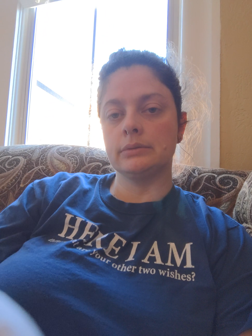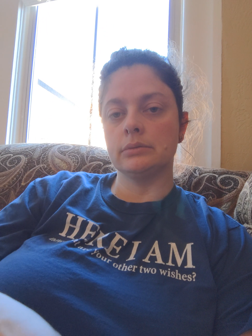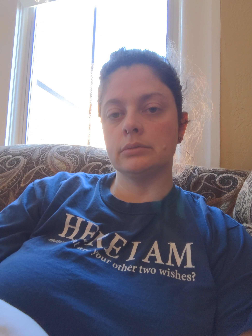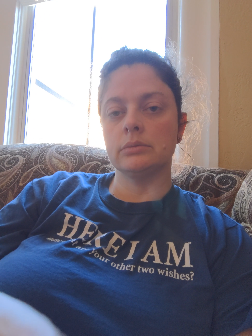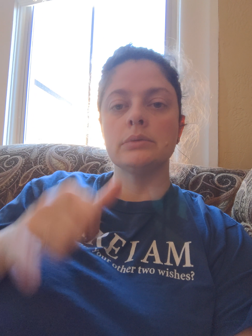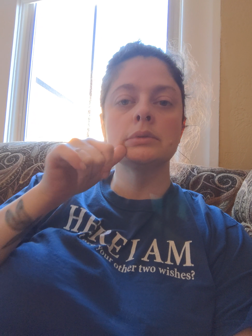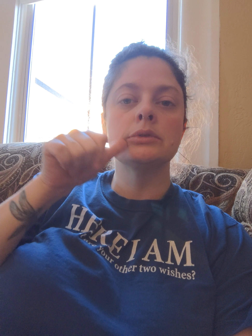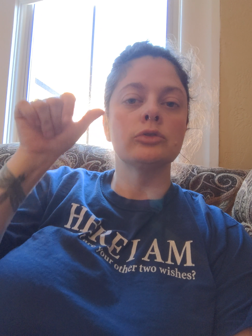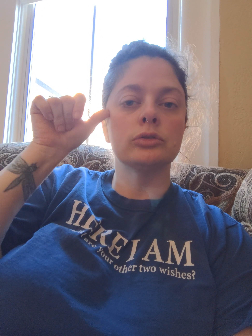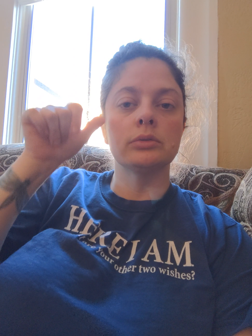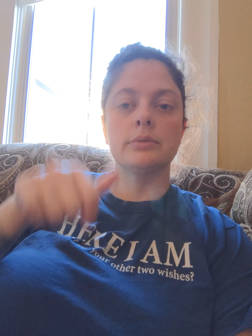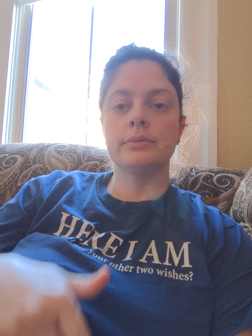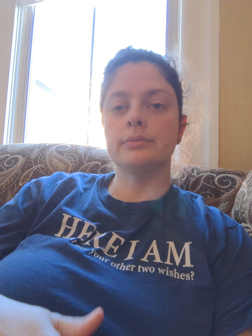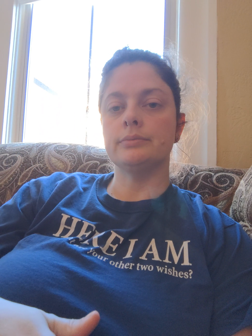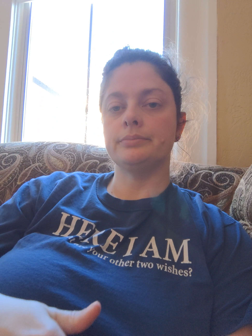yesterday